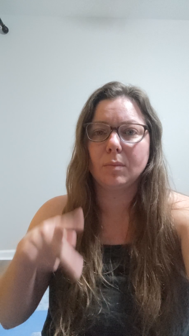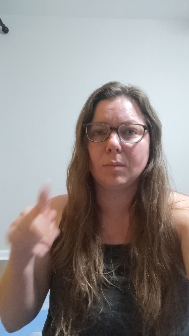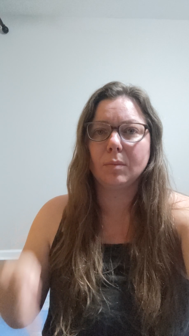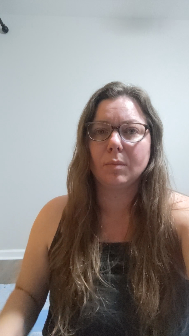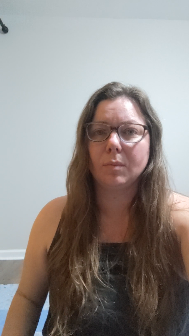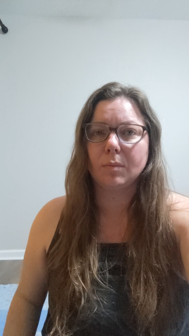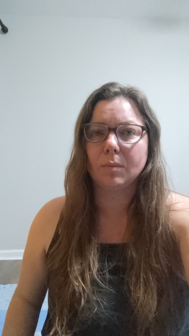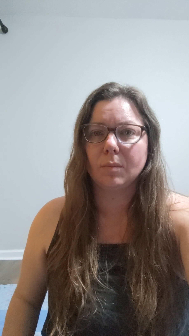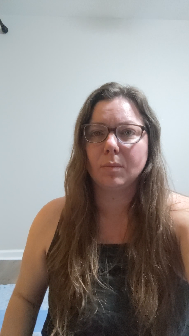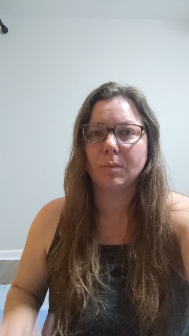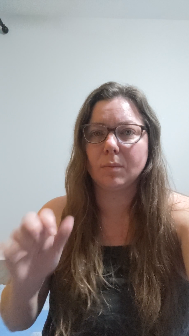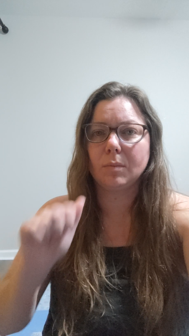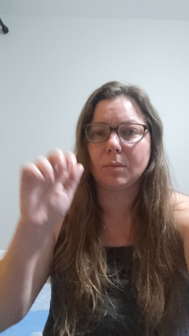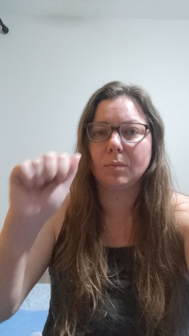ladder